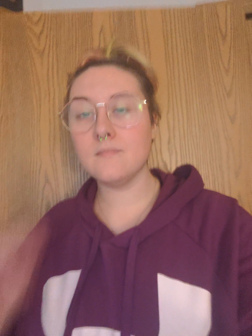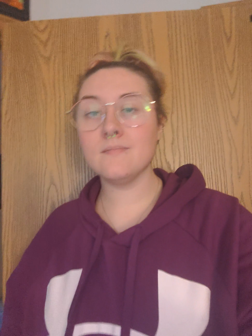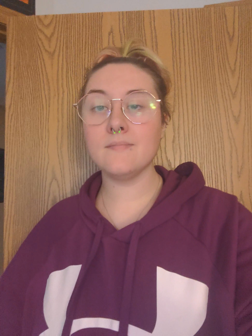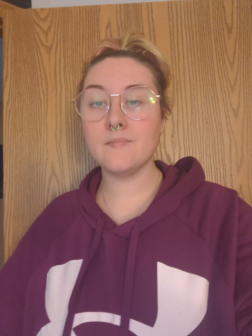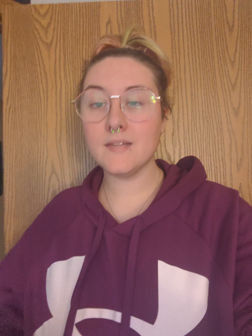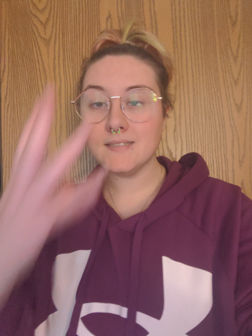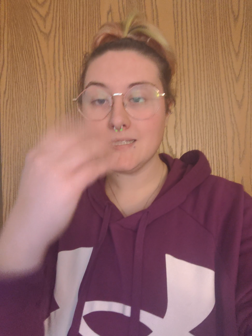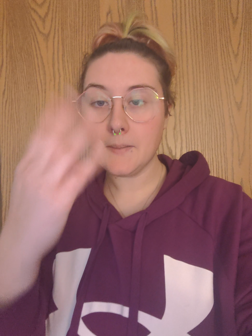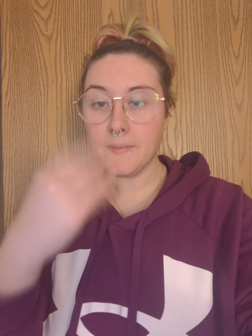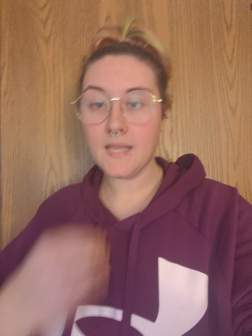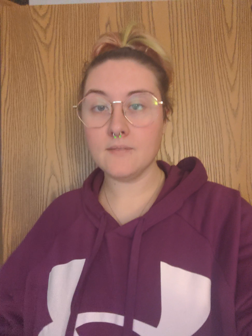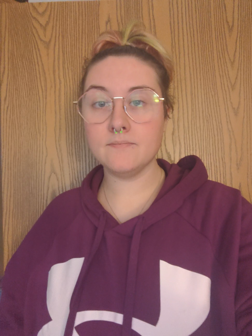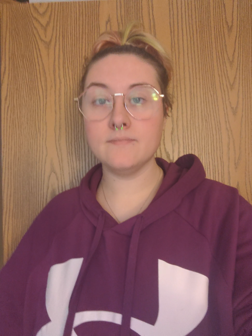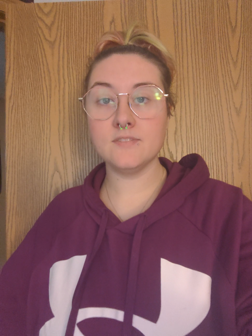sleepy